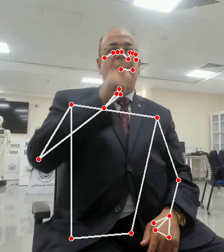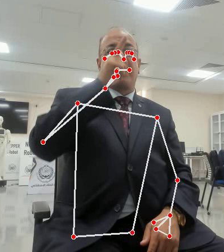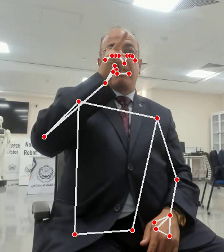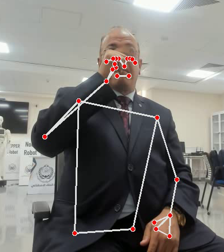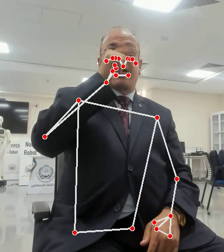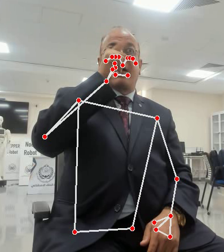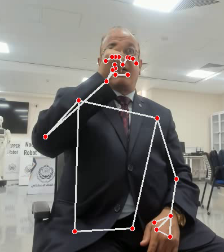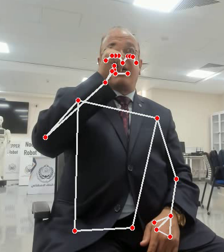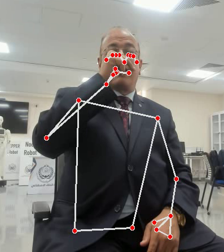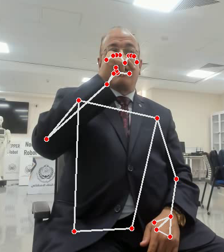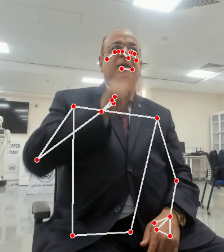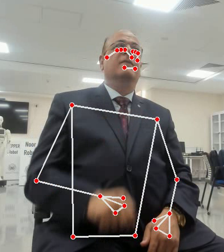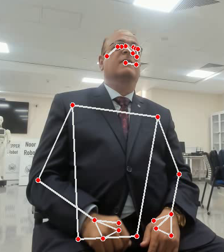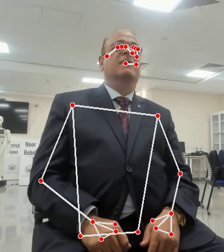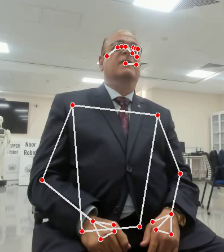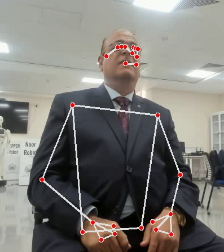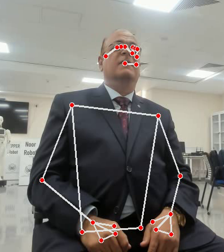makar